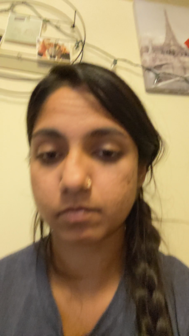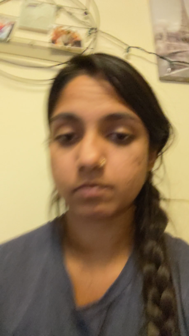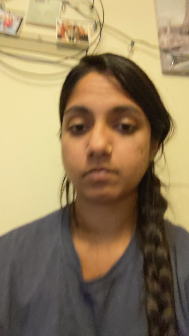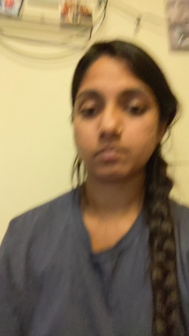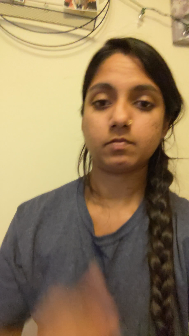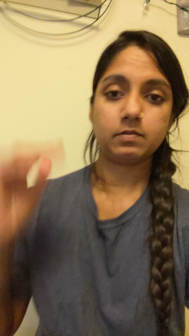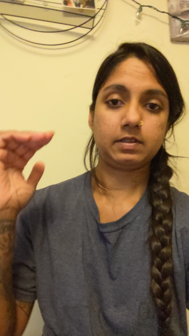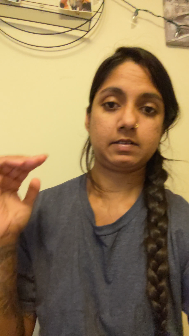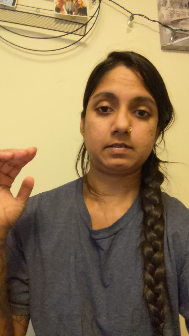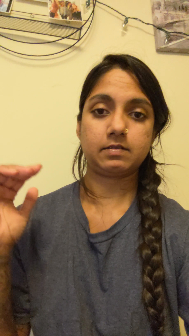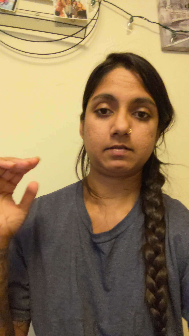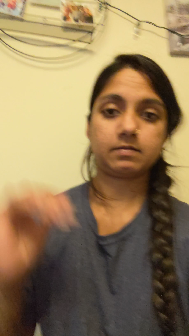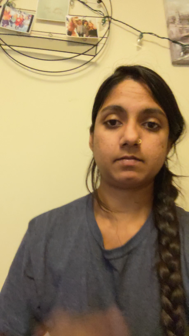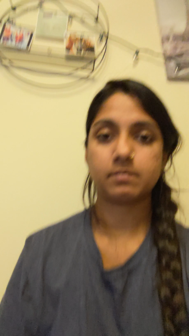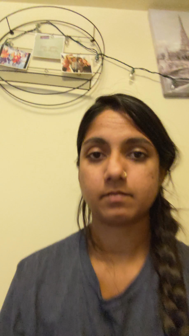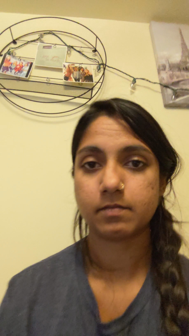little